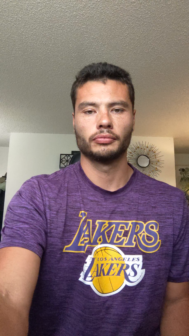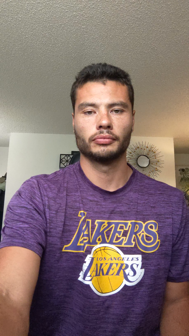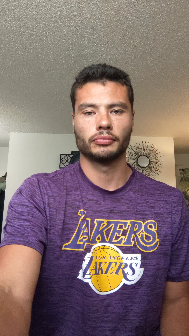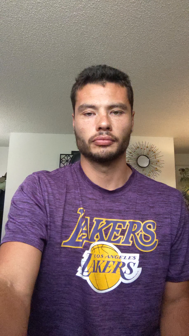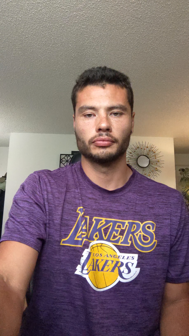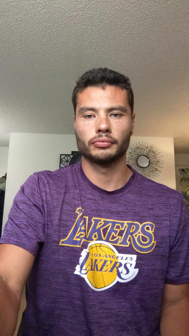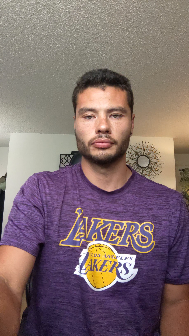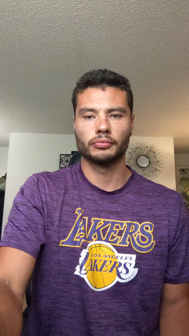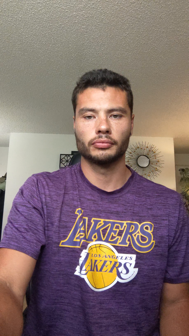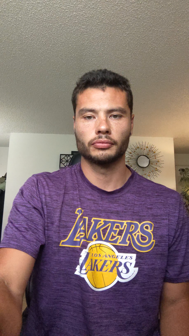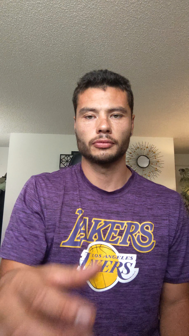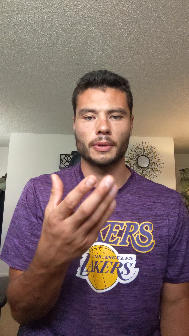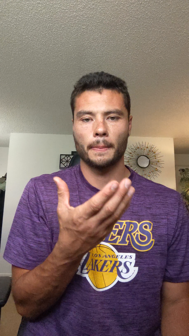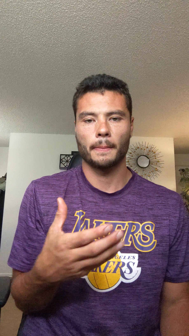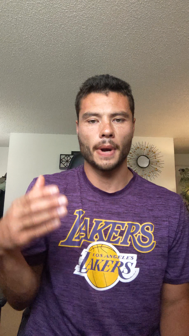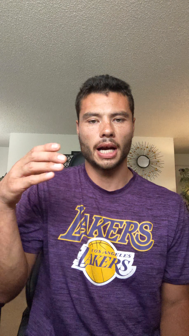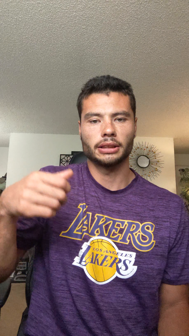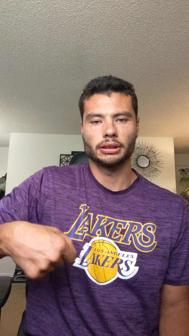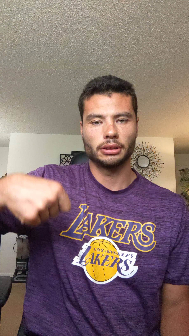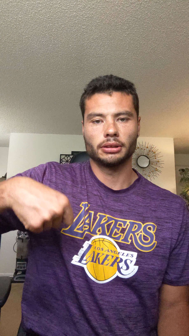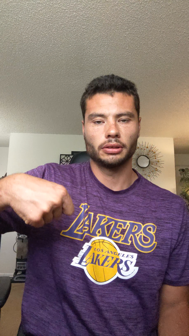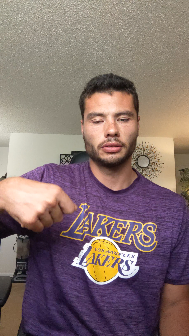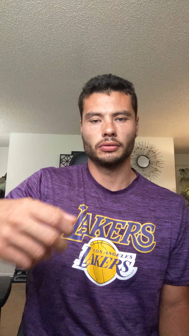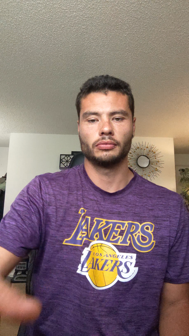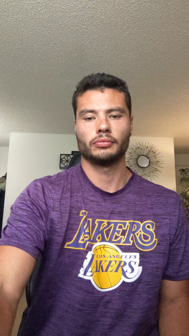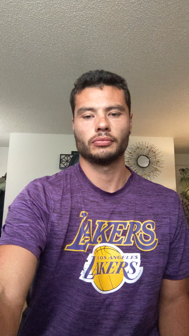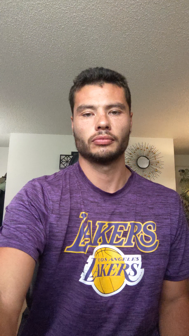basket